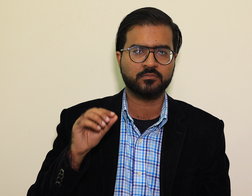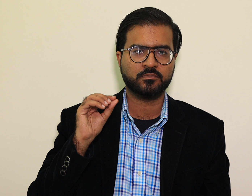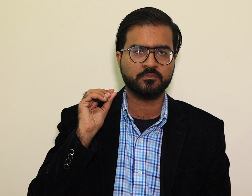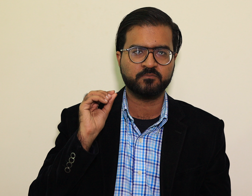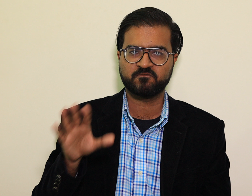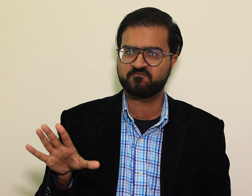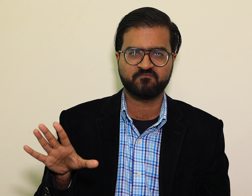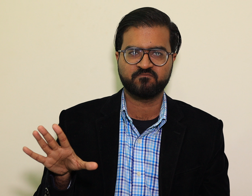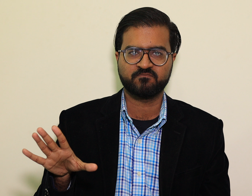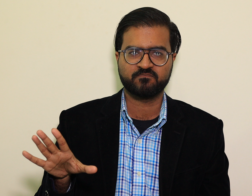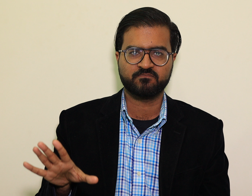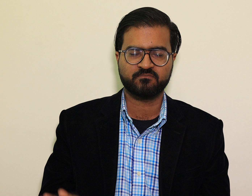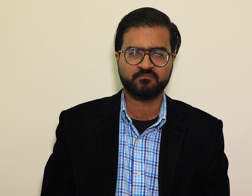bad